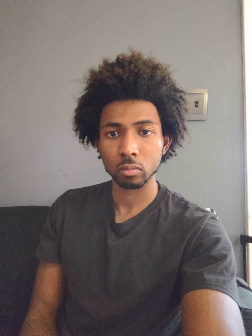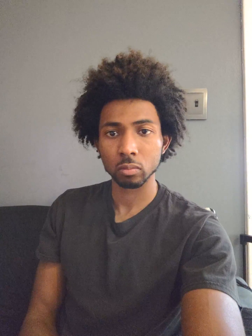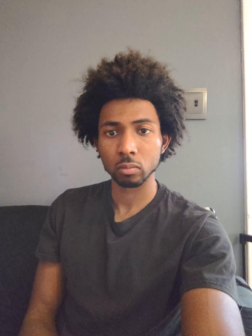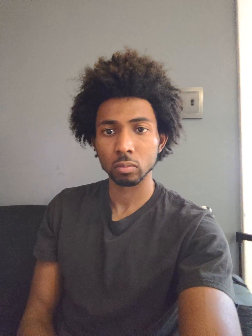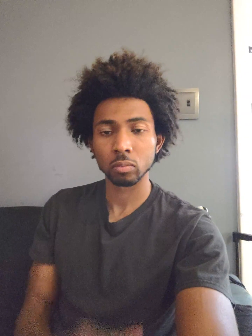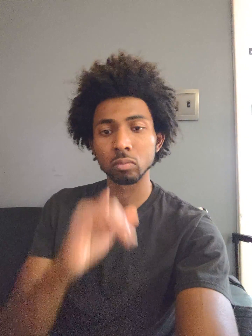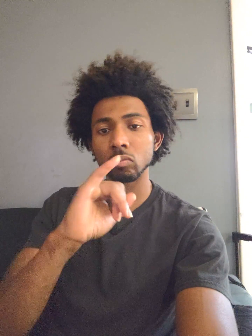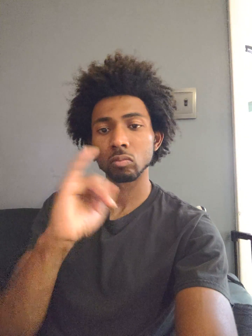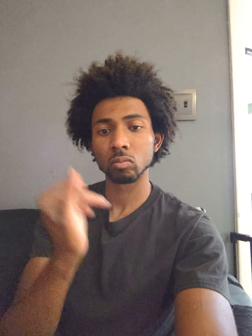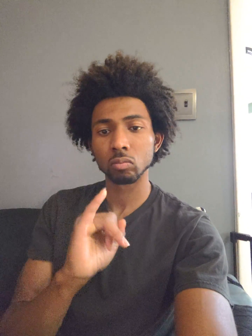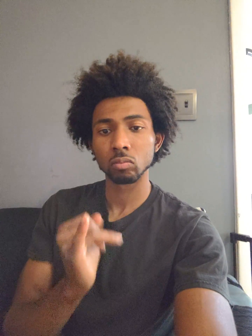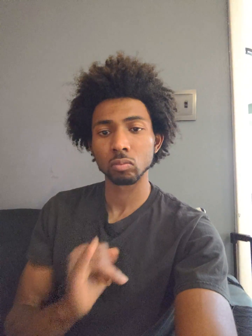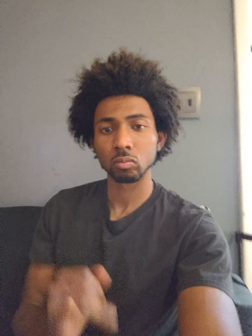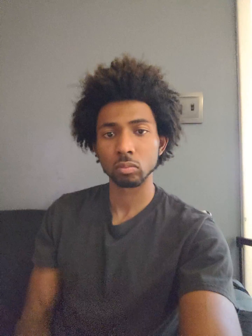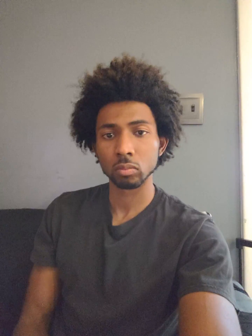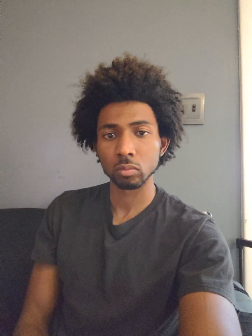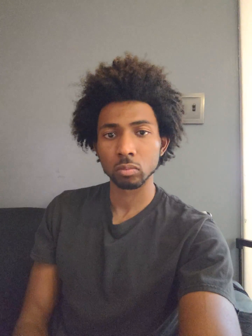draw